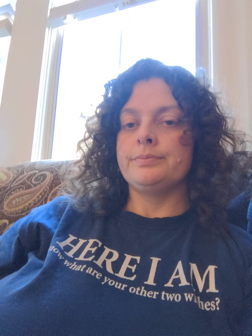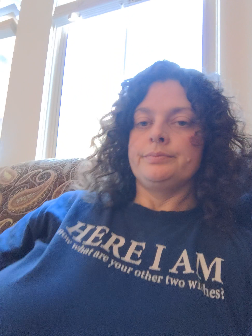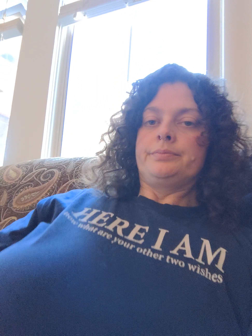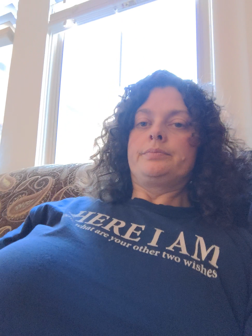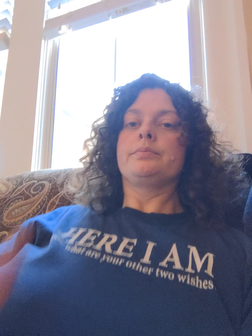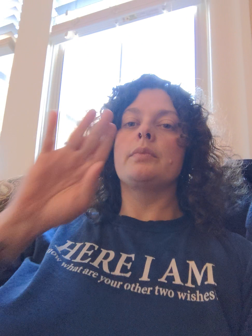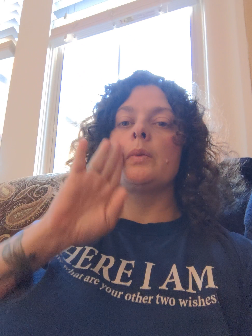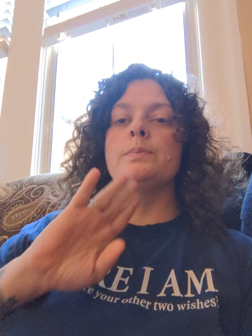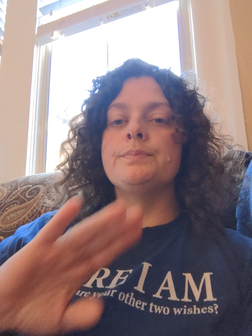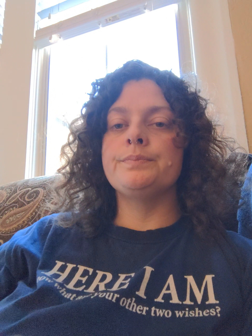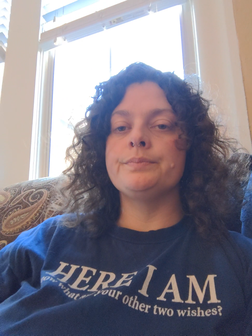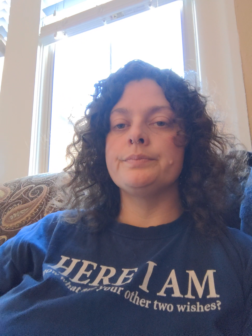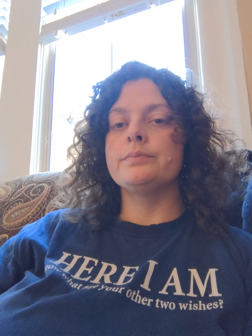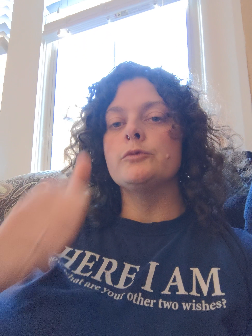brown